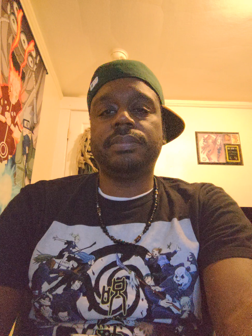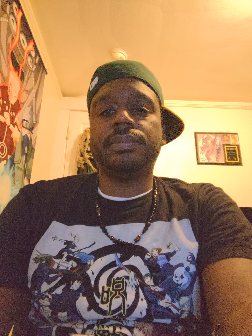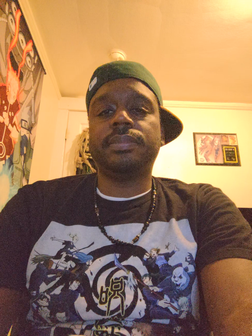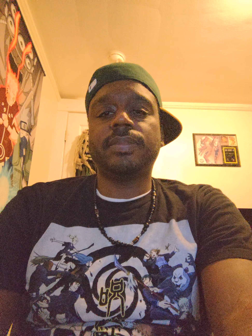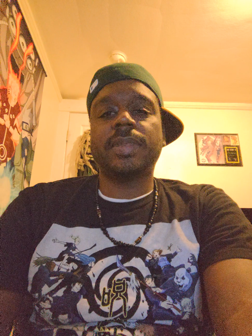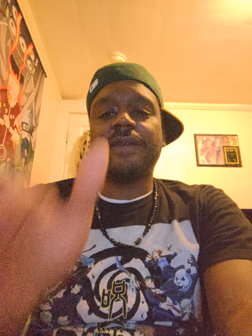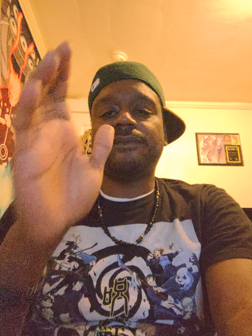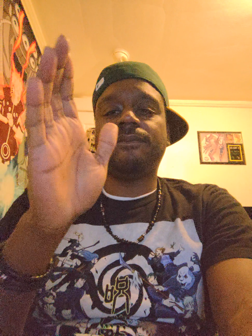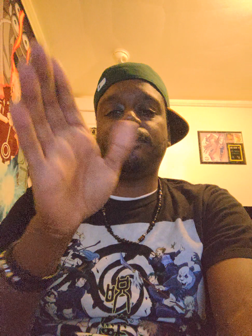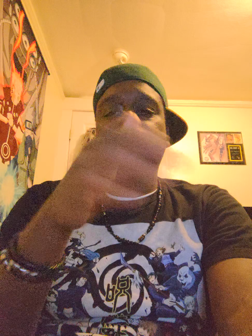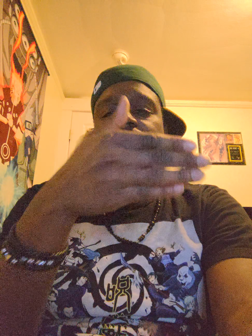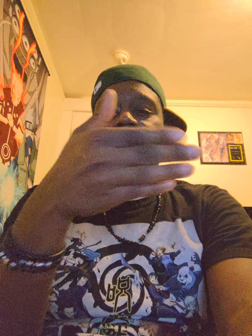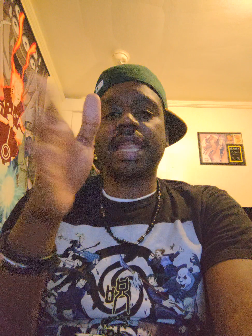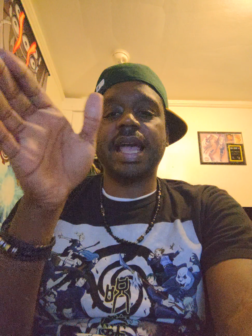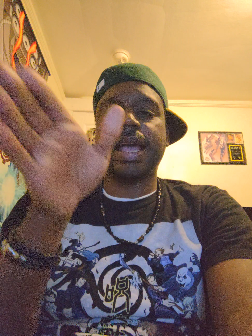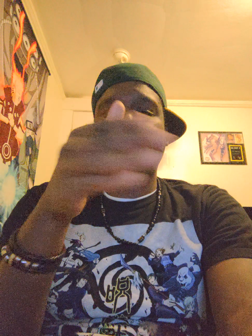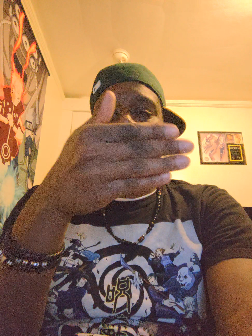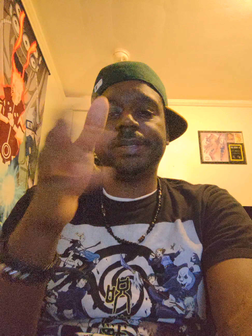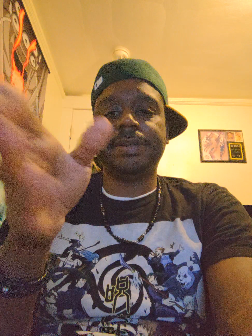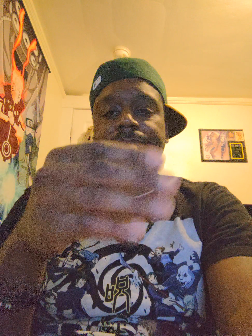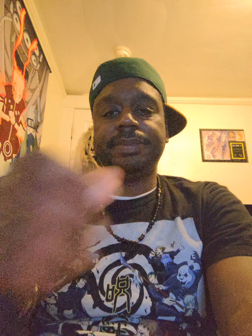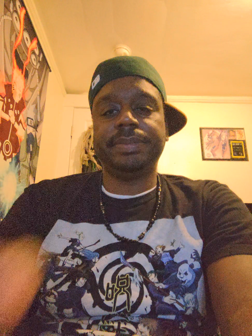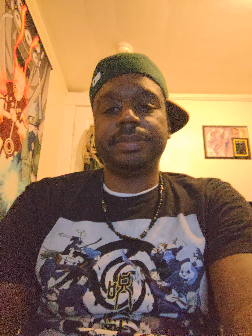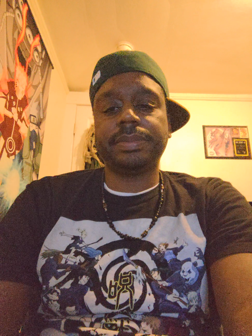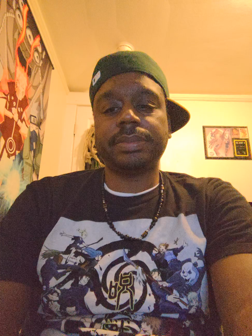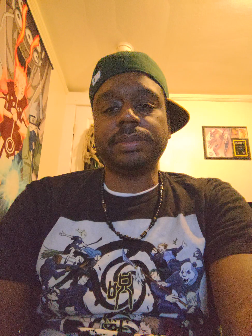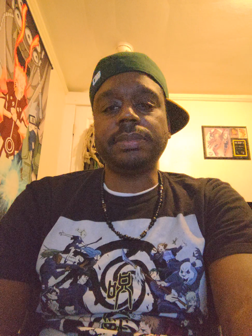flag